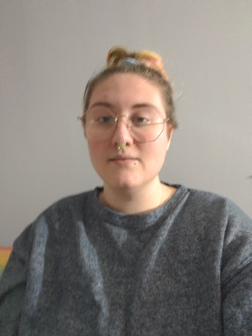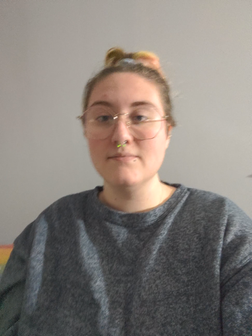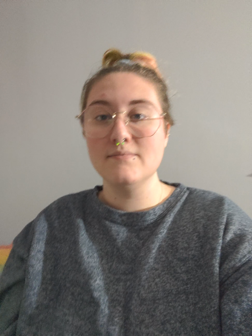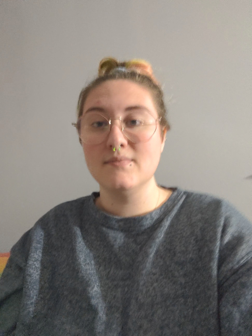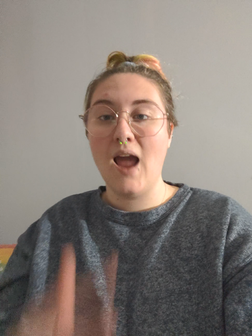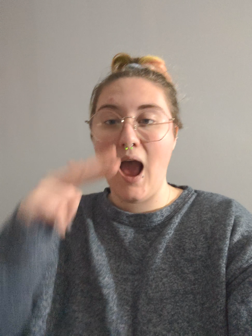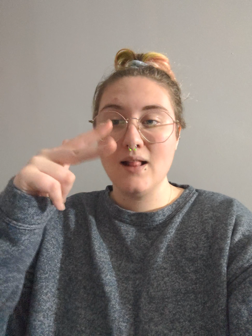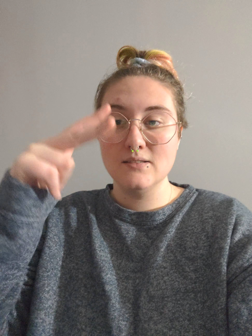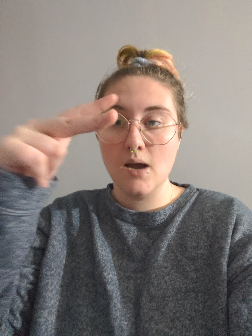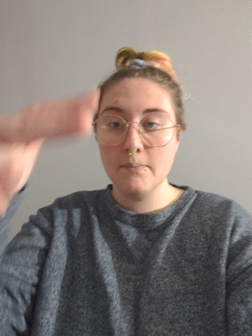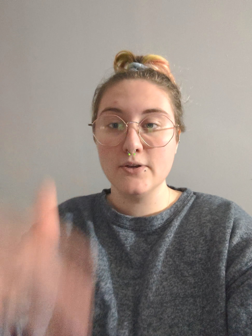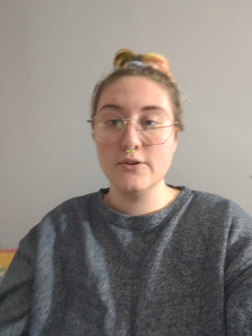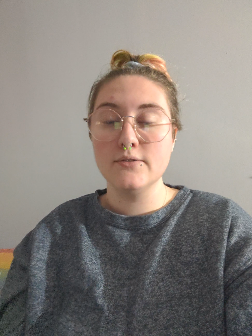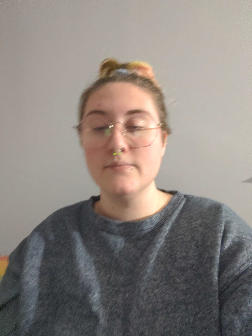helicopter